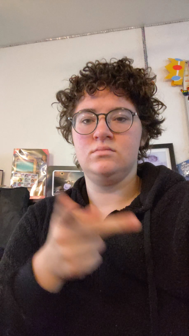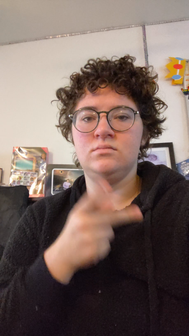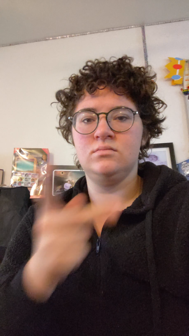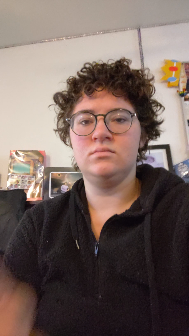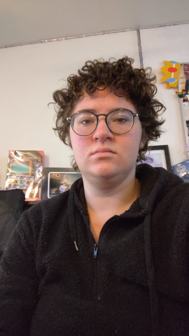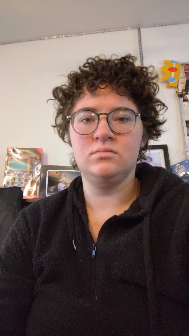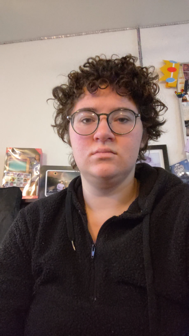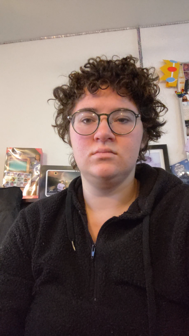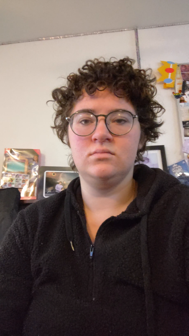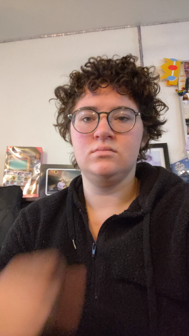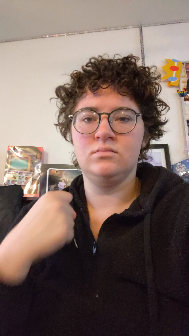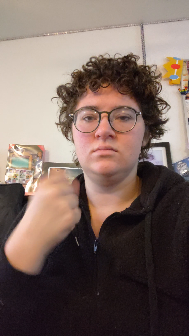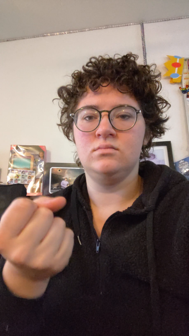drive